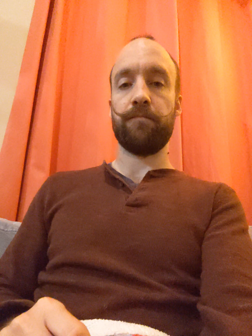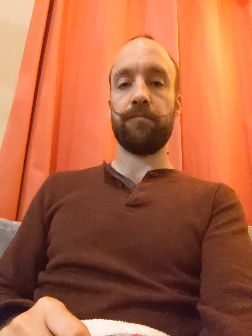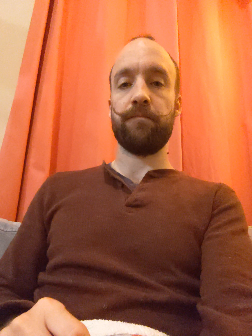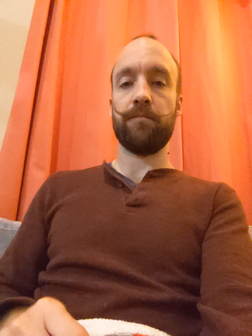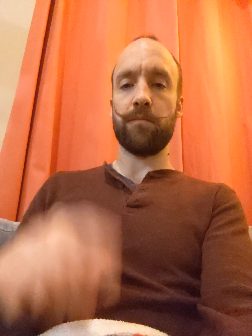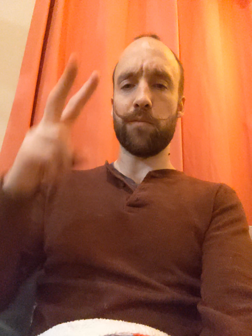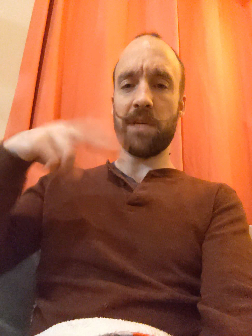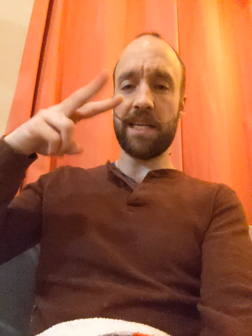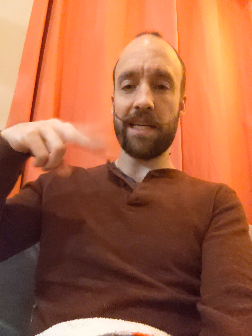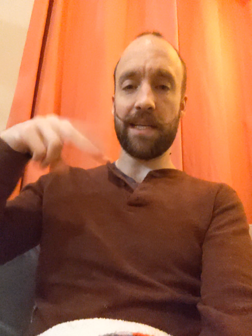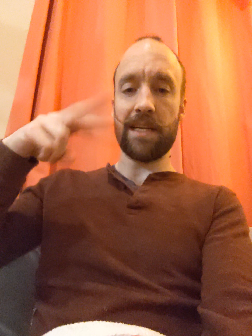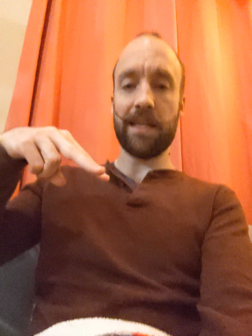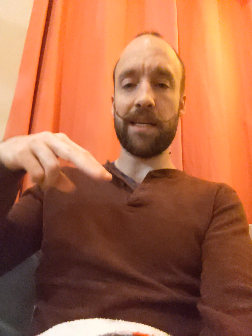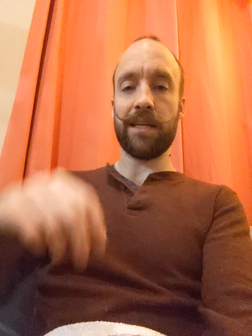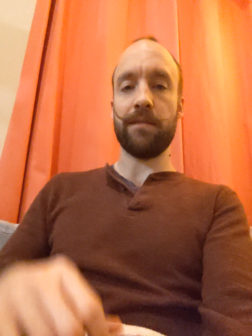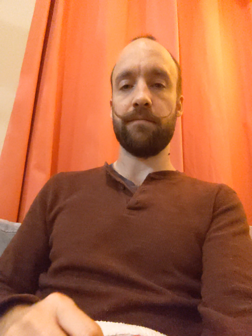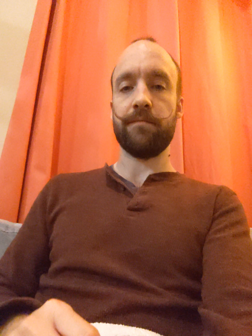read